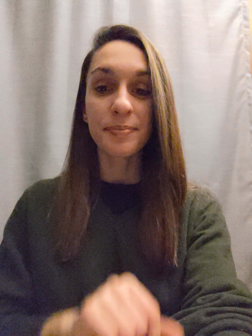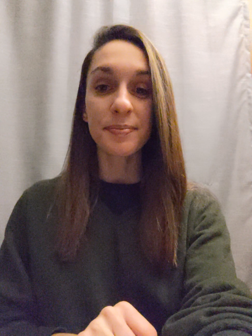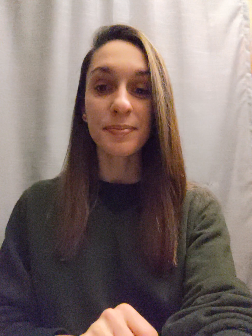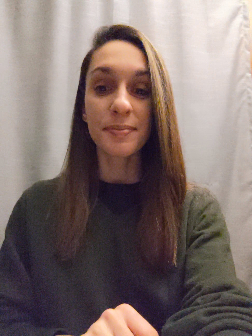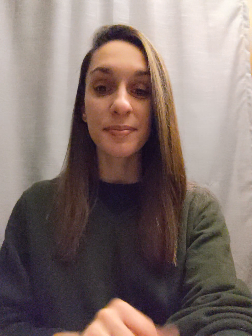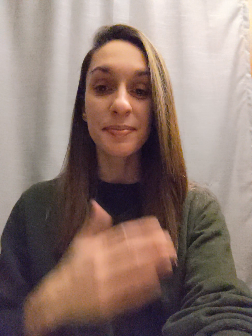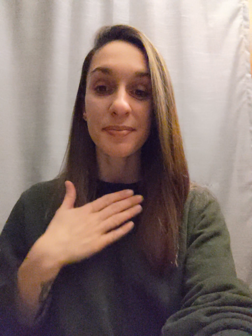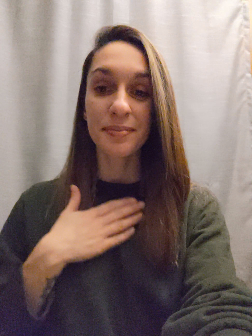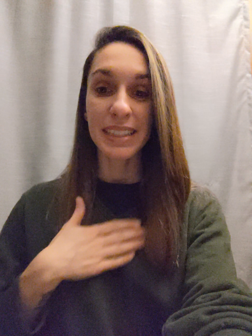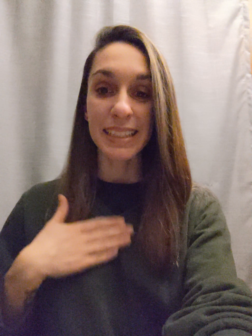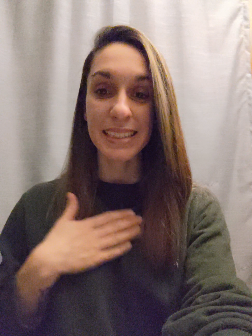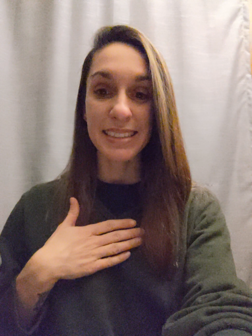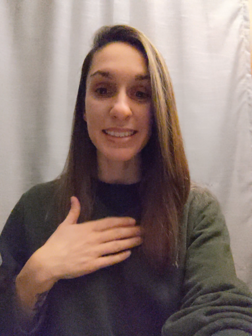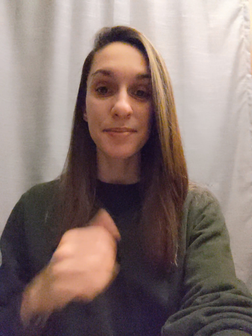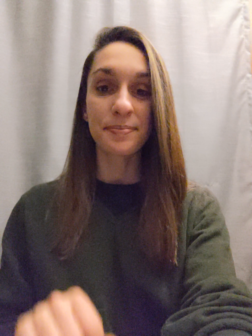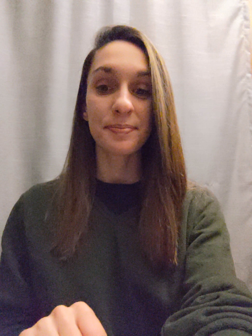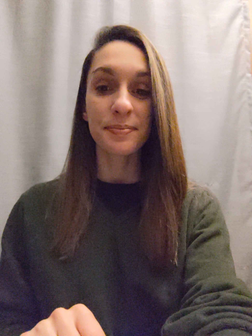please